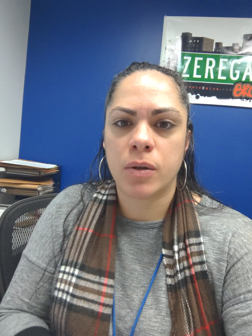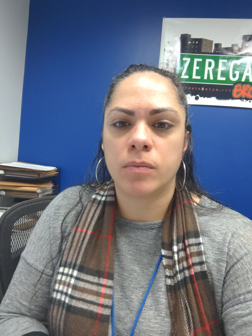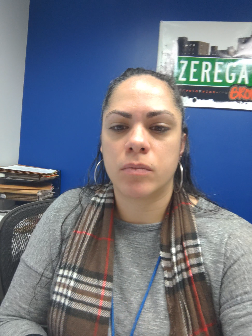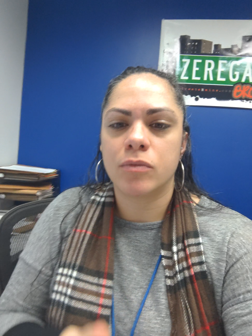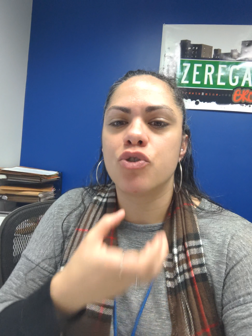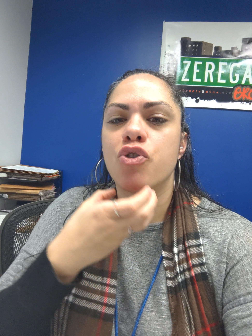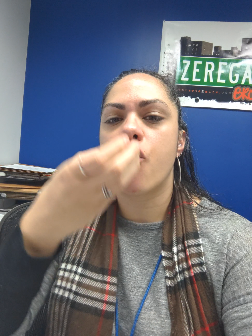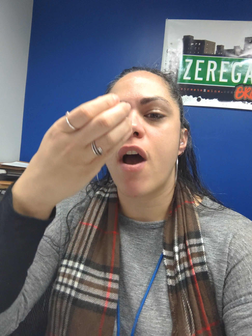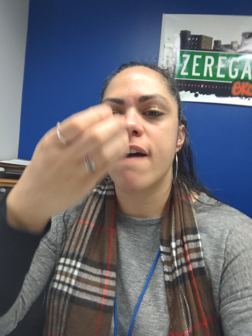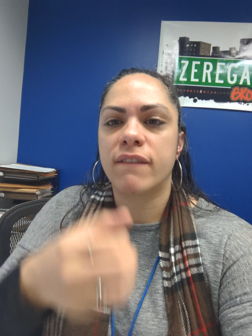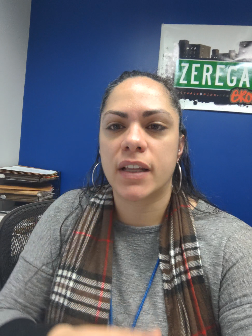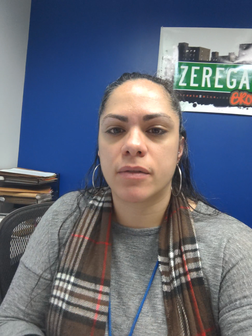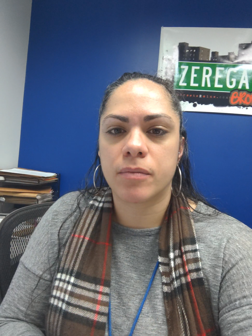giraffe